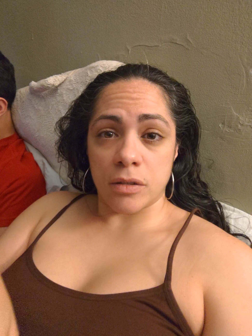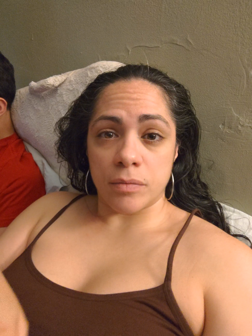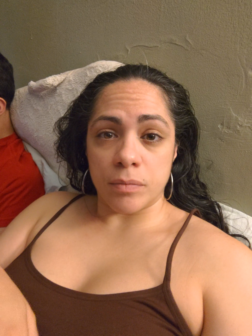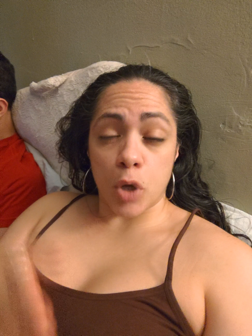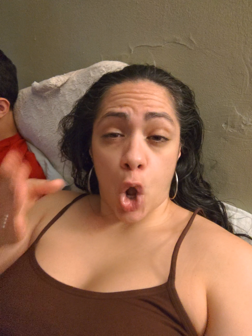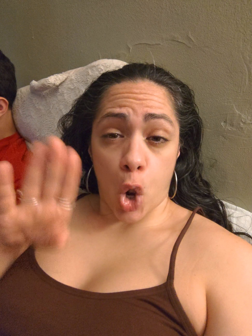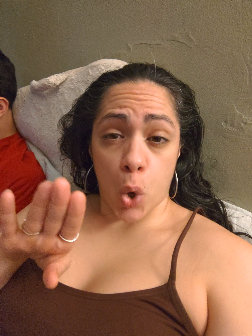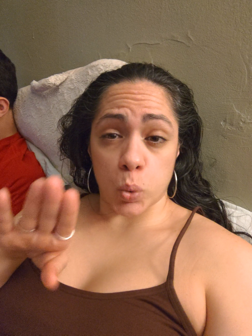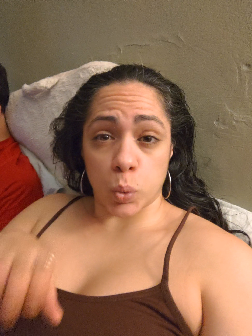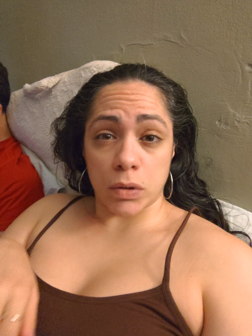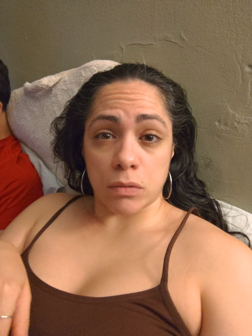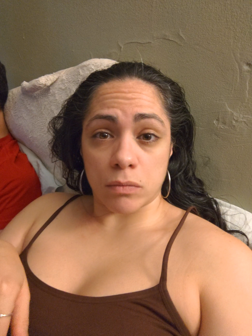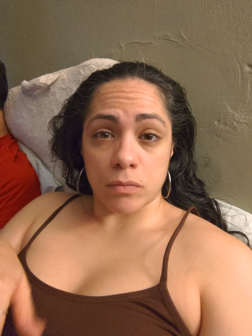close